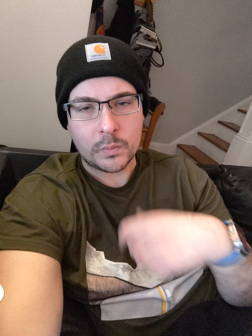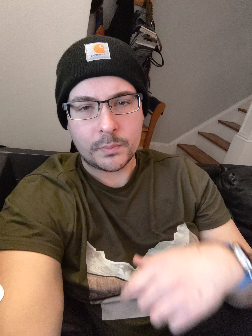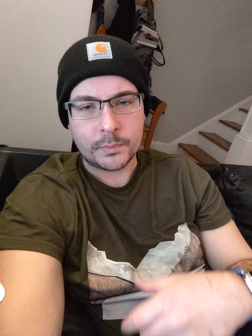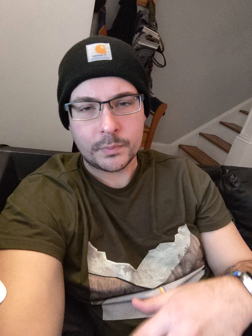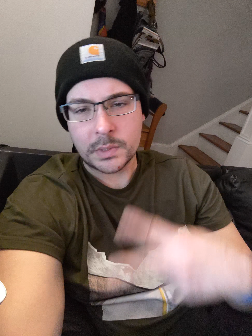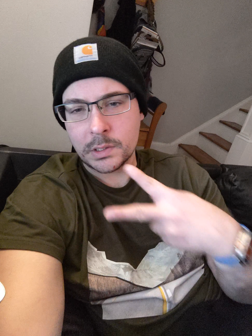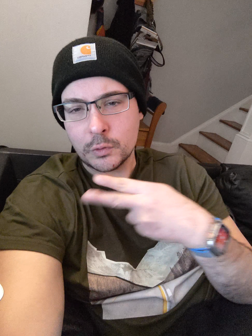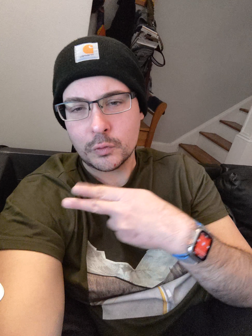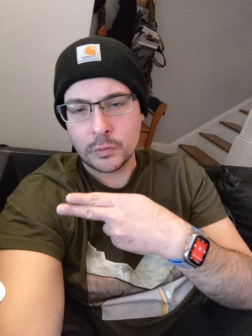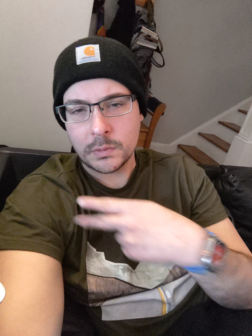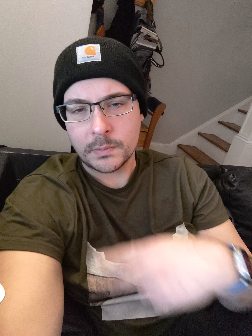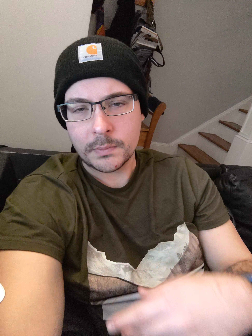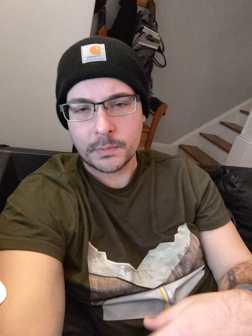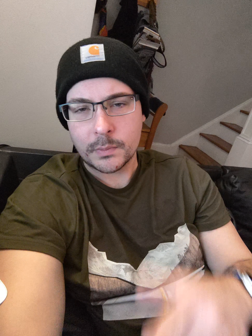scissors